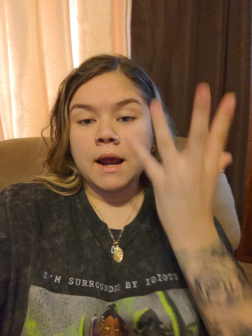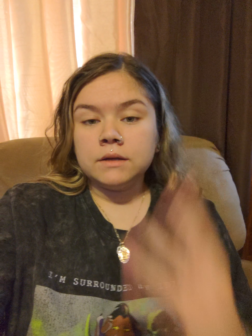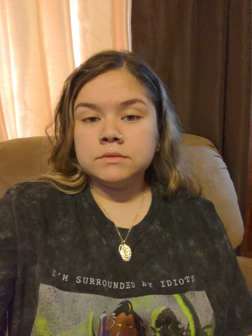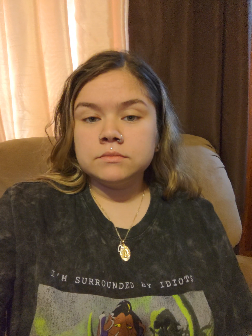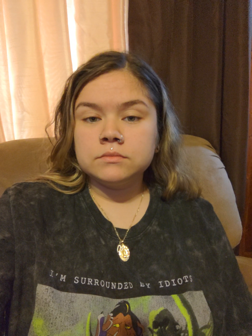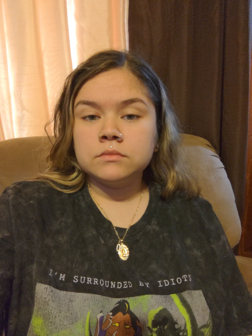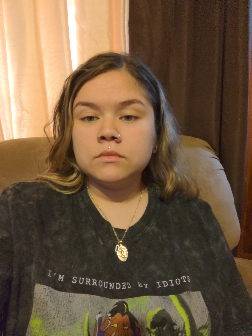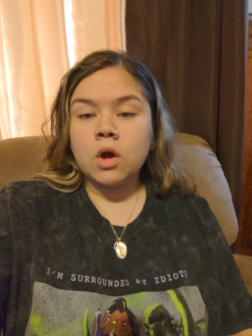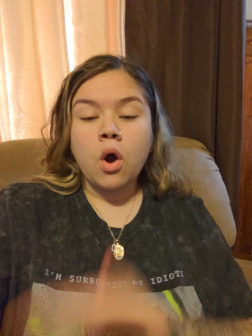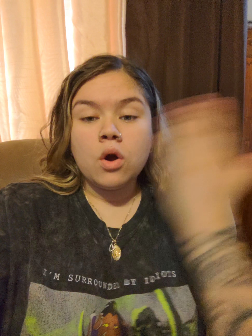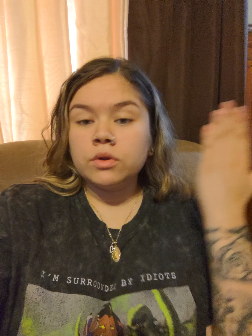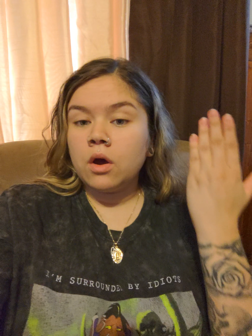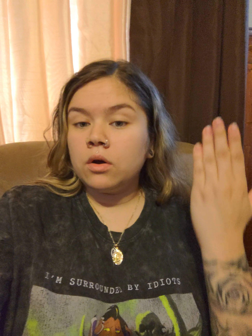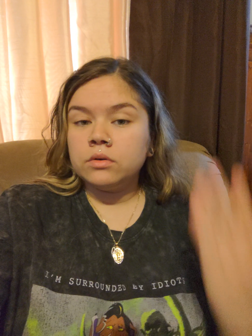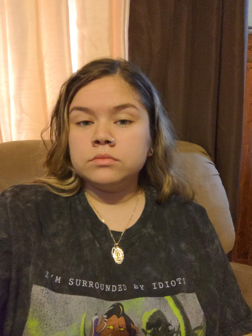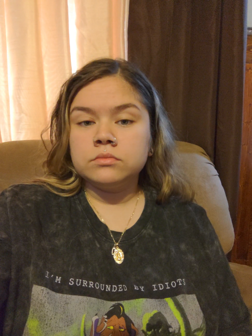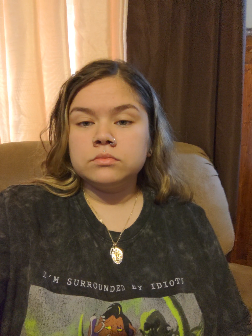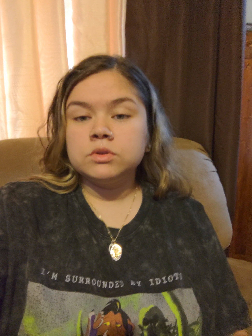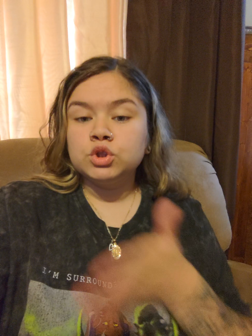all gone